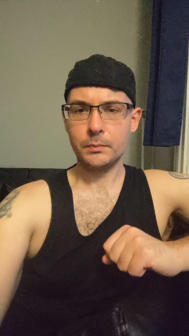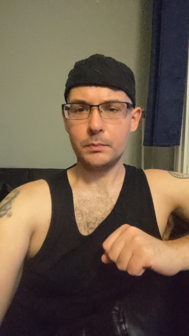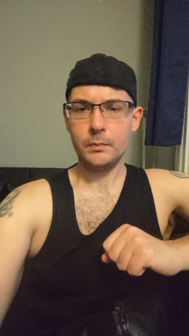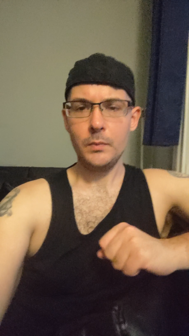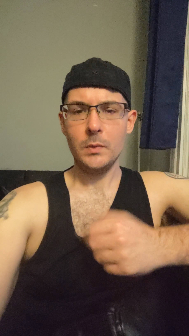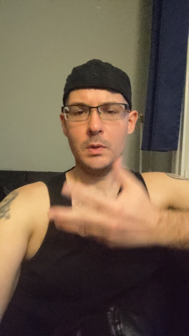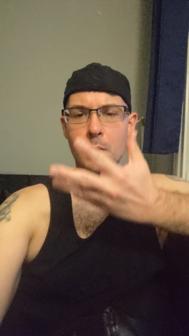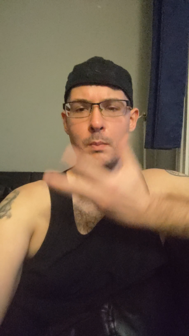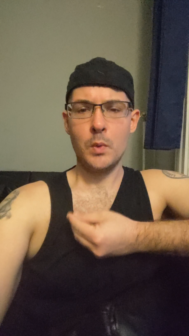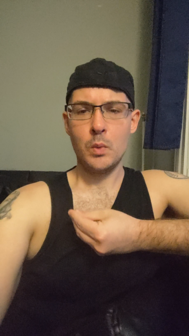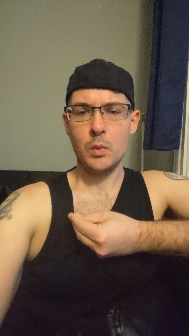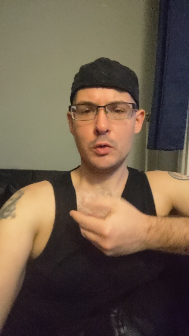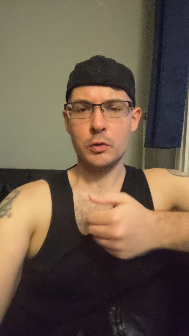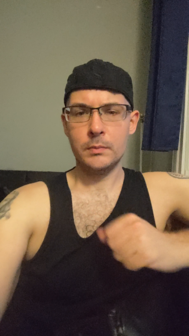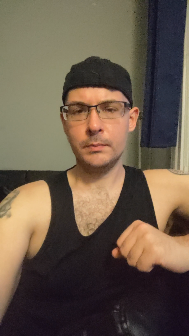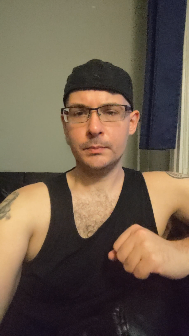poor